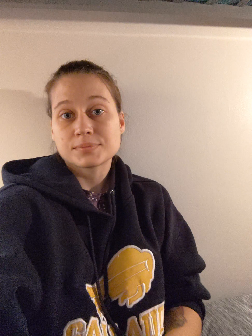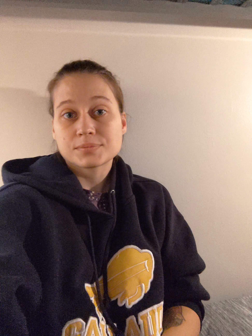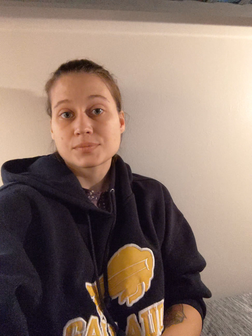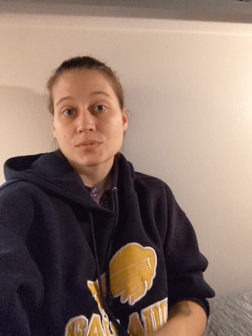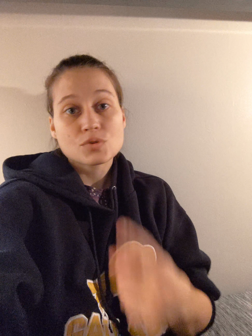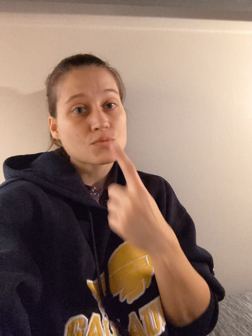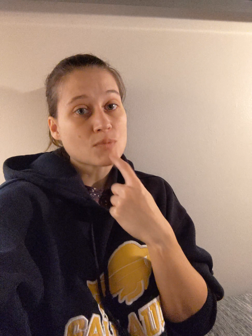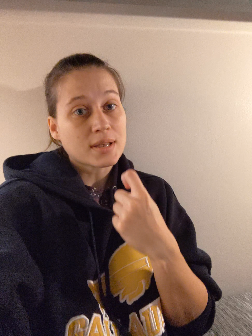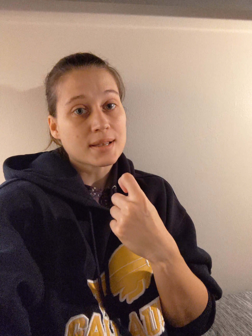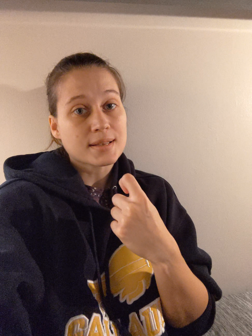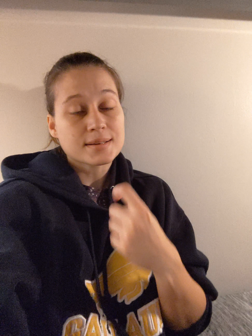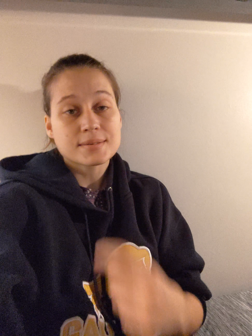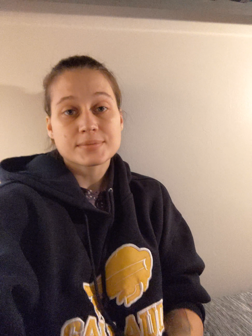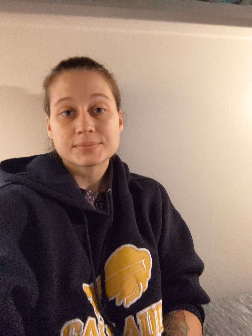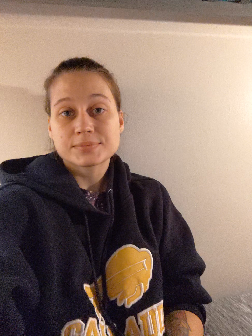red